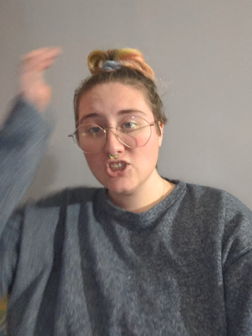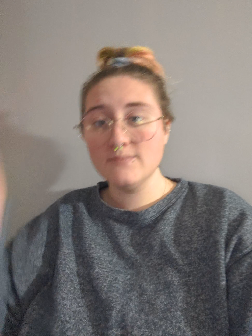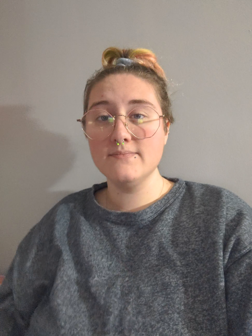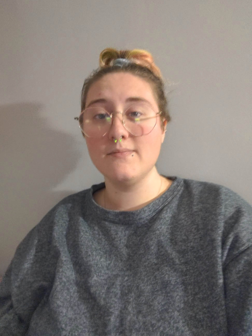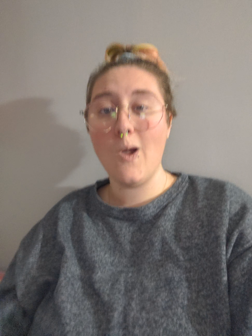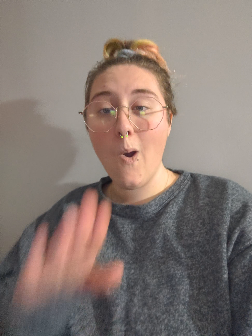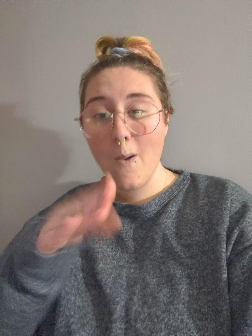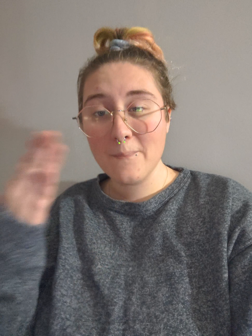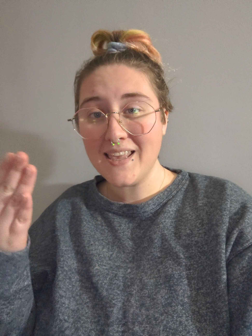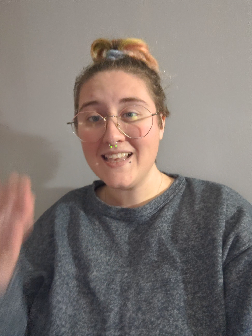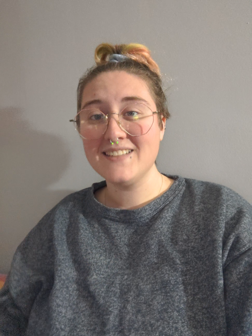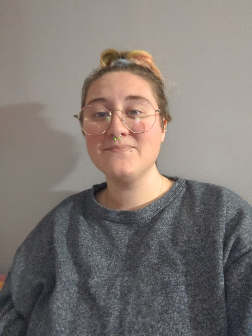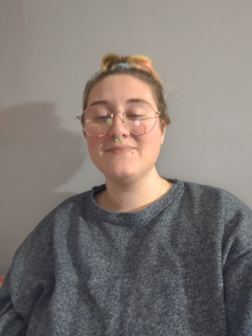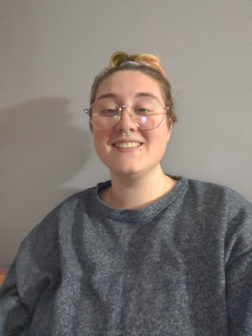open